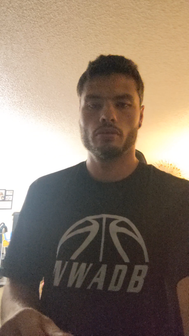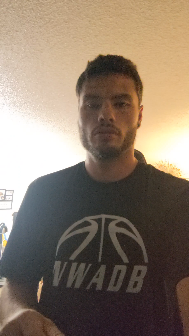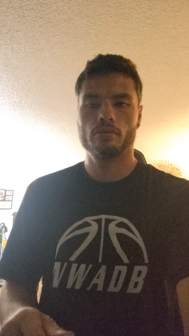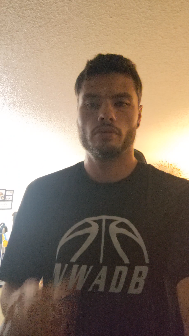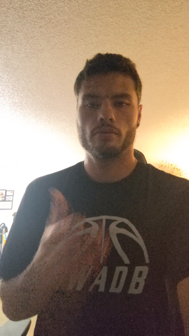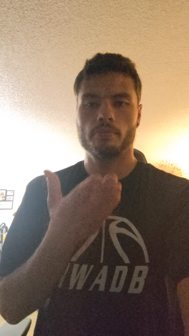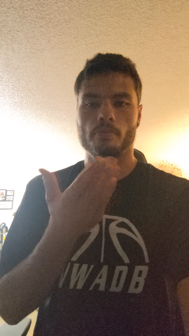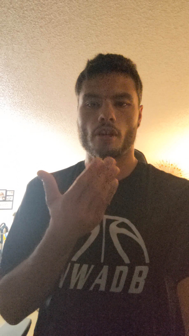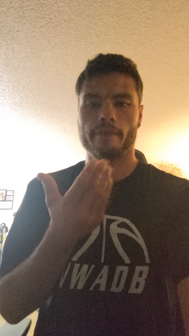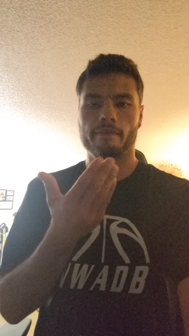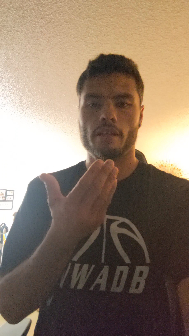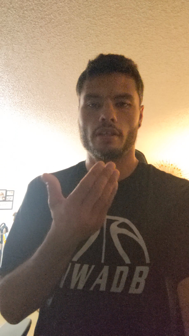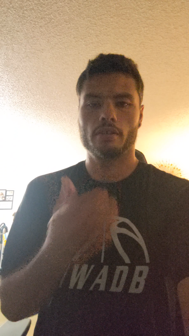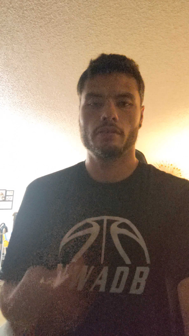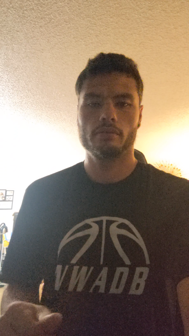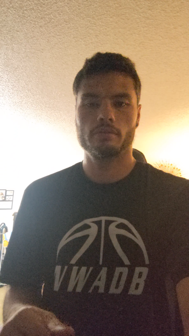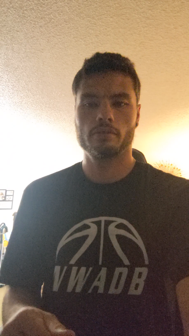butterfly